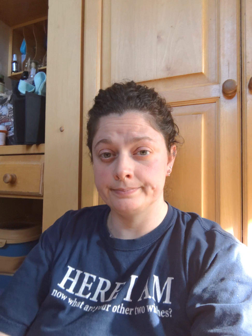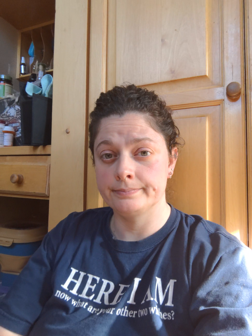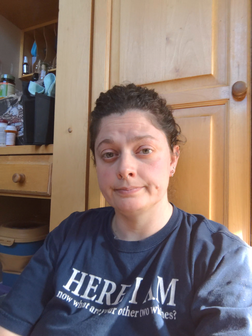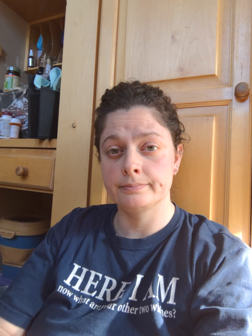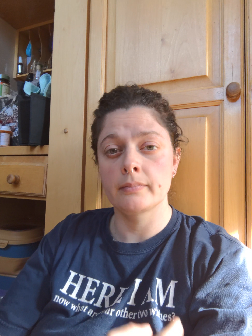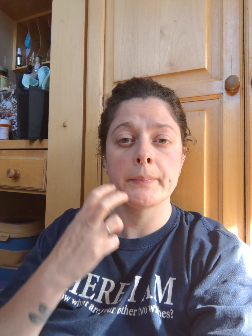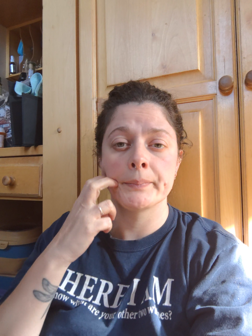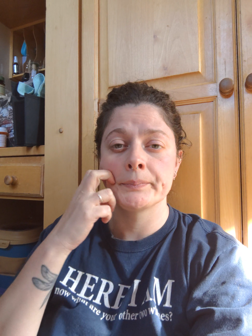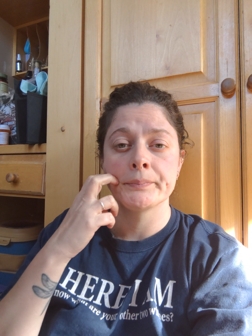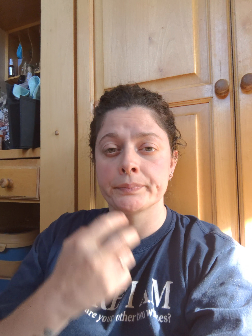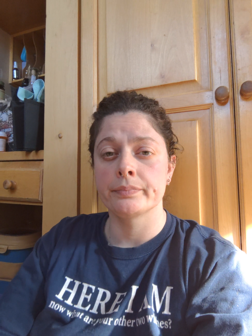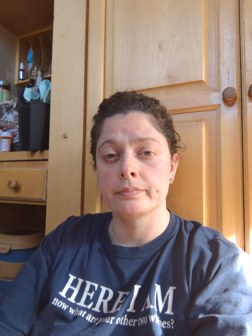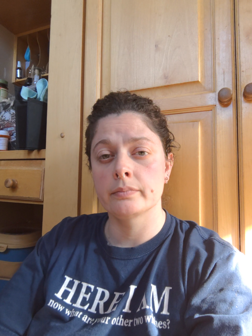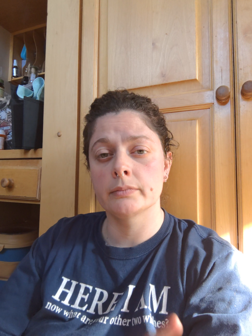gum